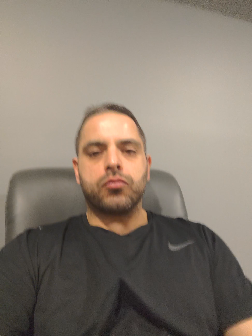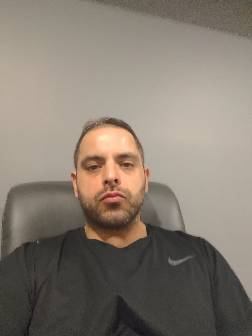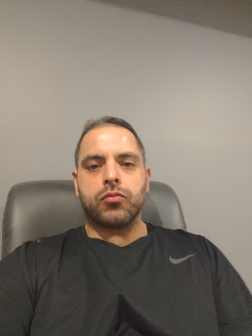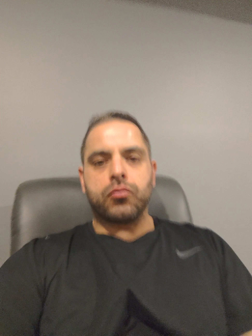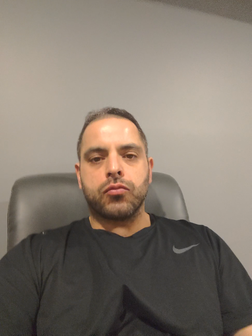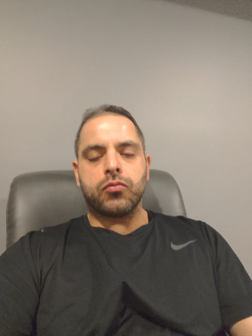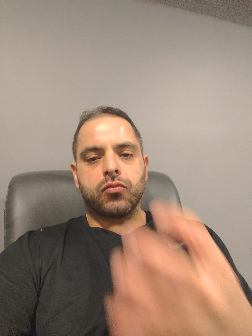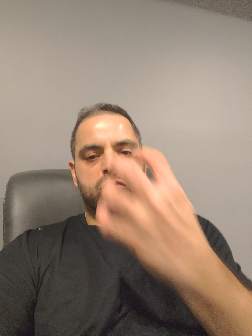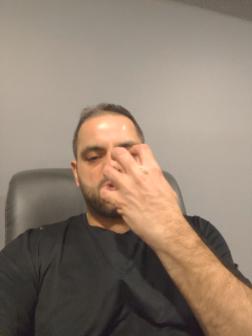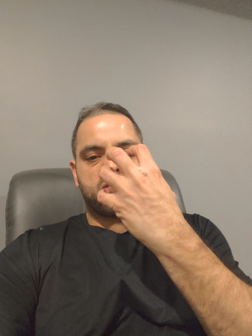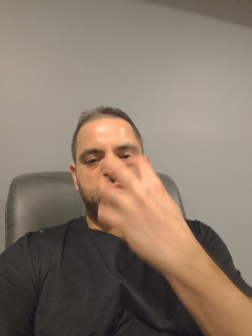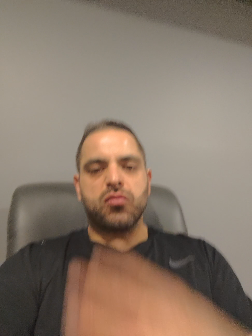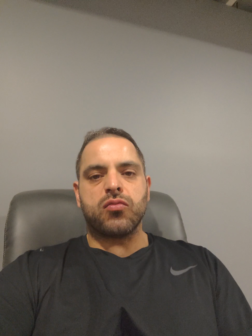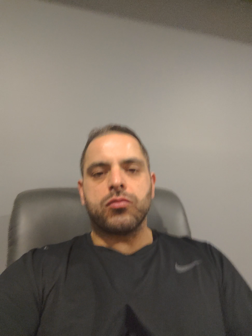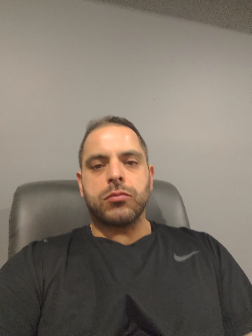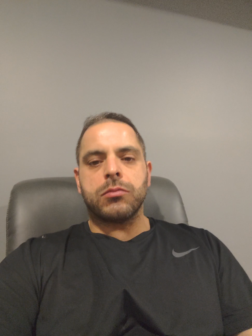mad